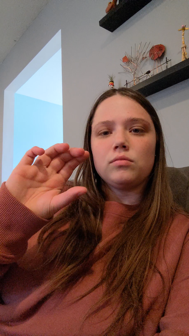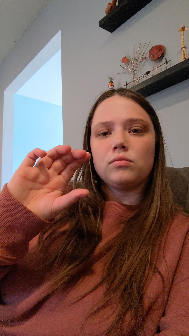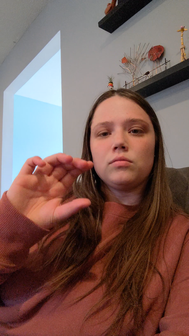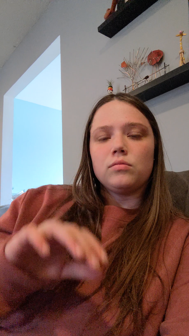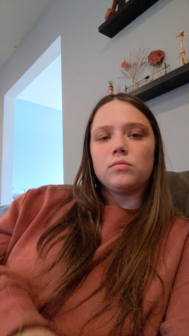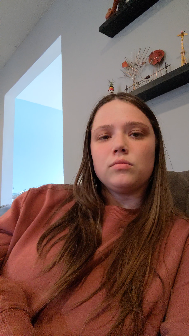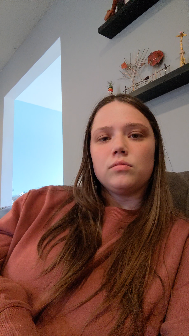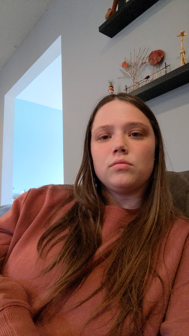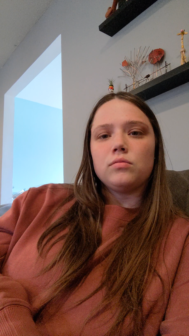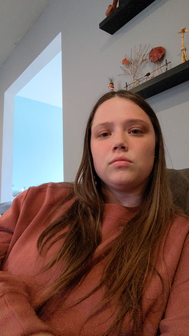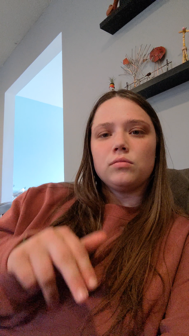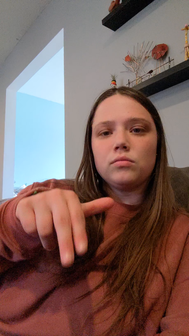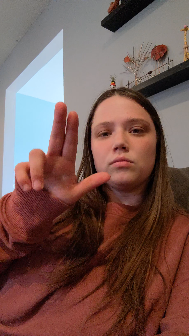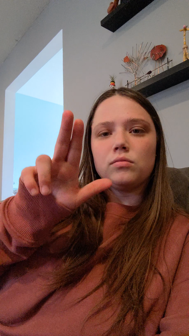lick